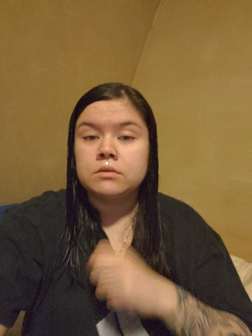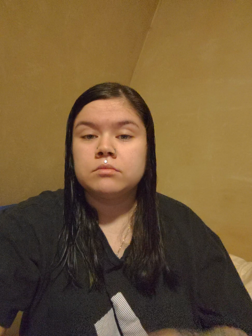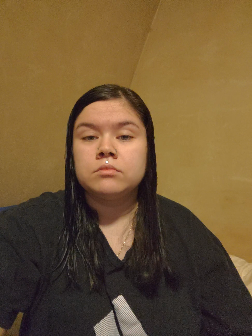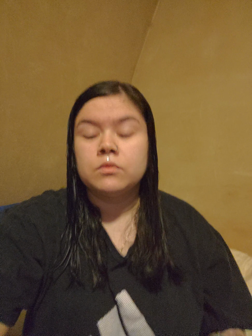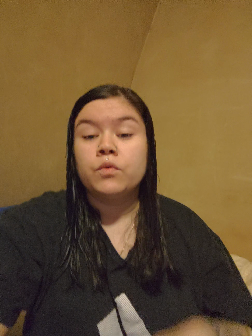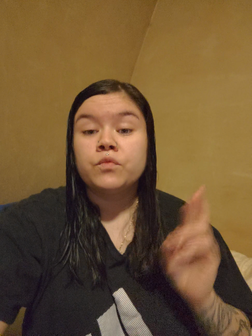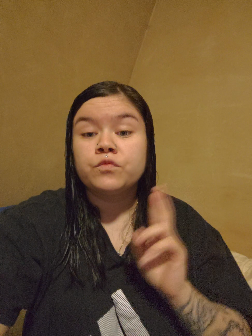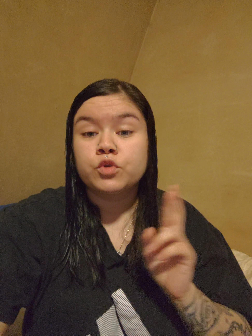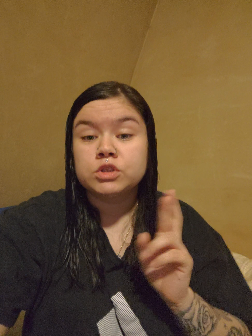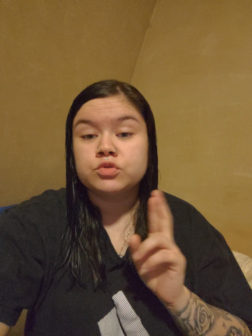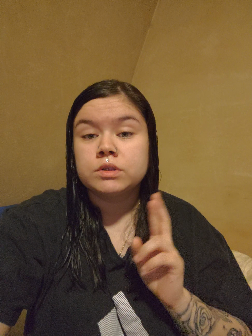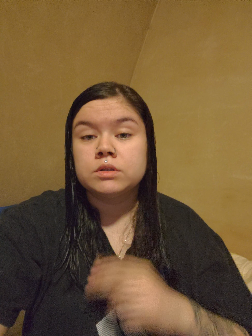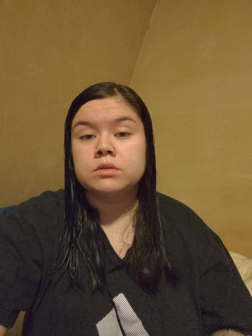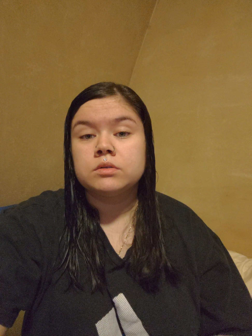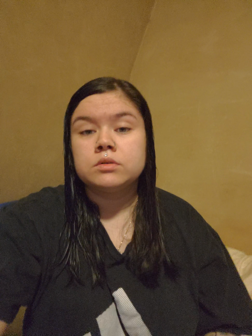refrigerator